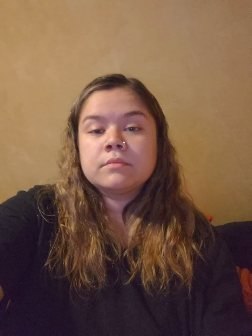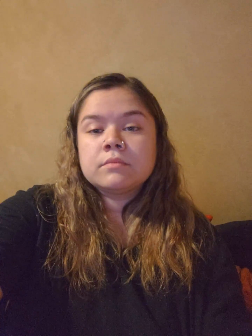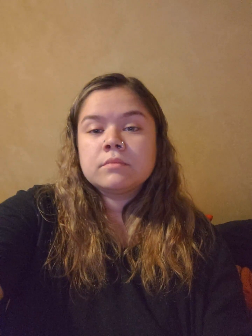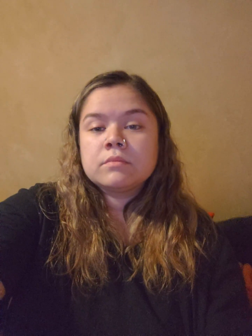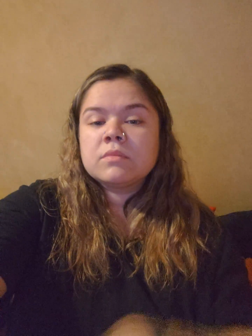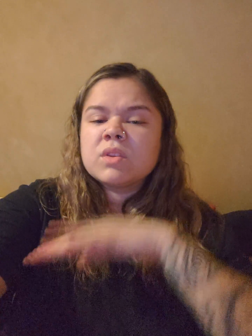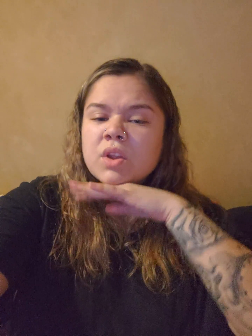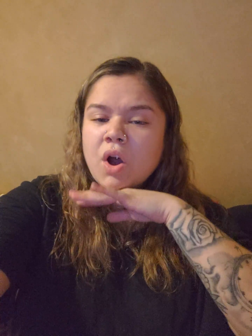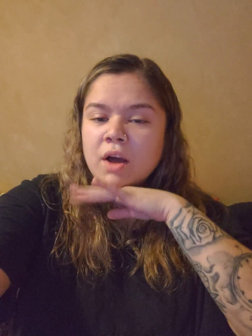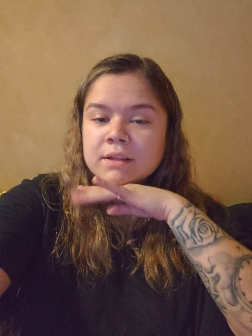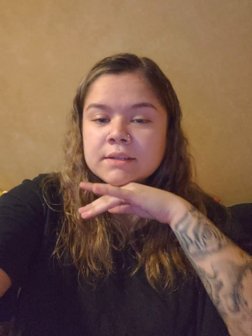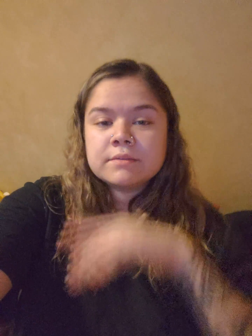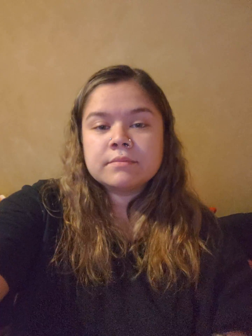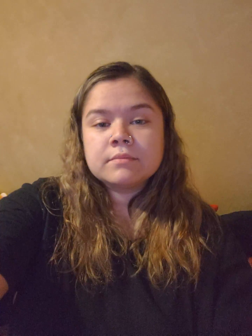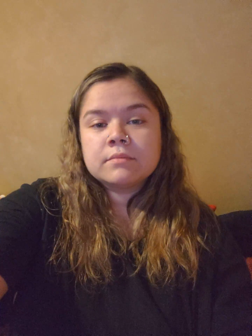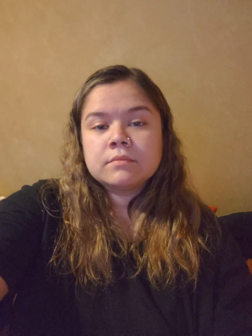naughty